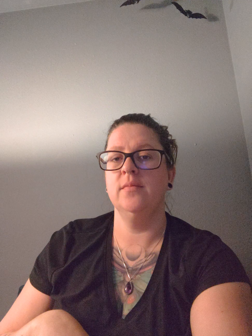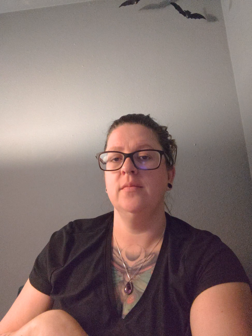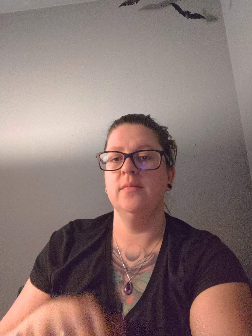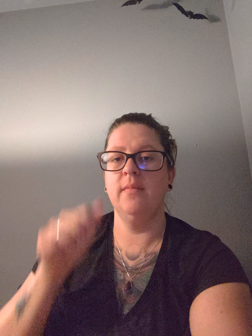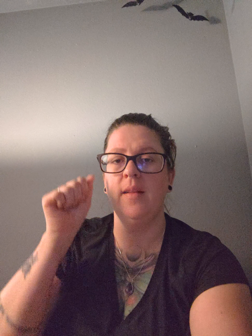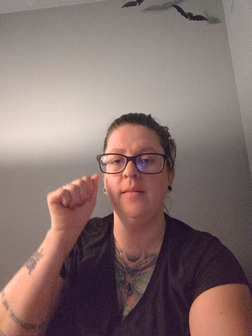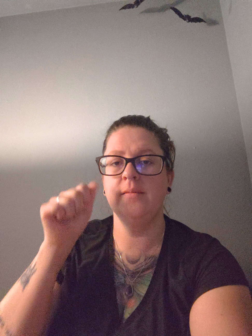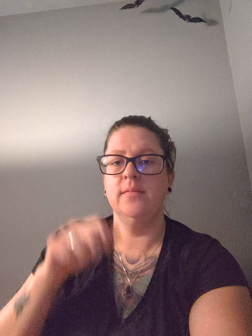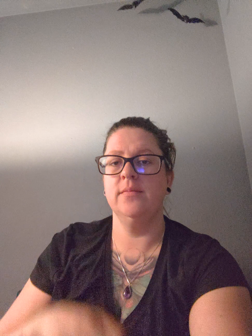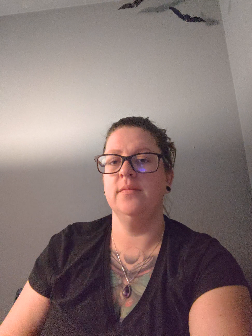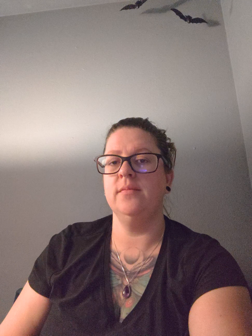aunt